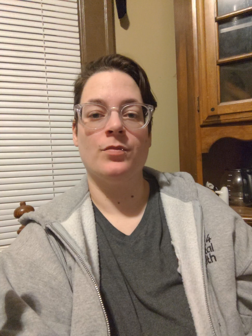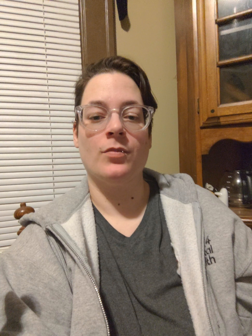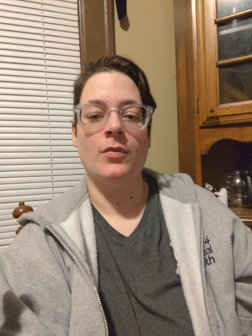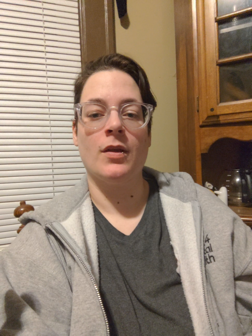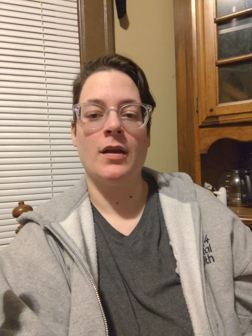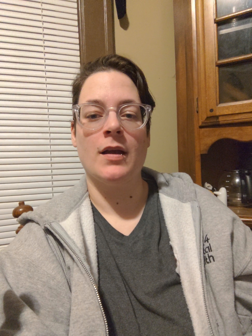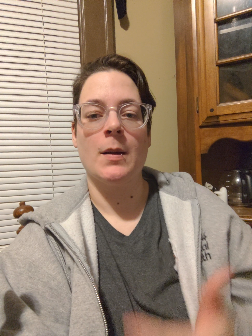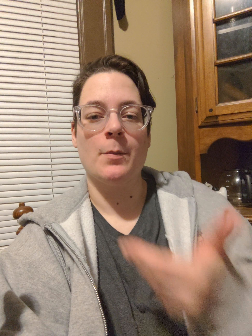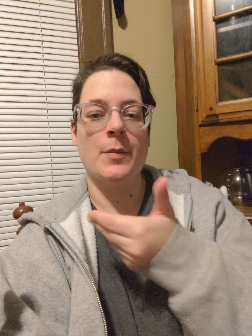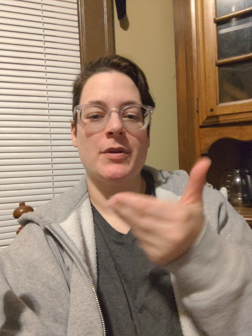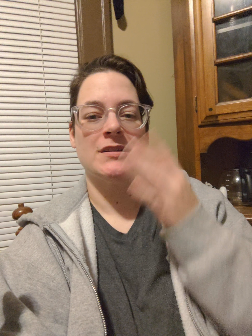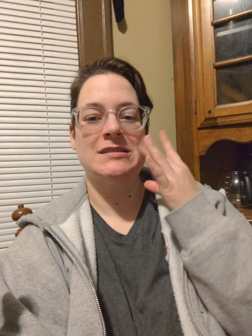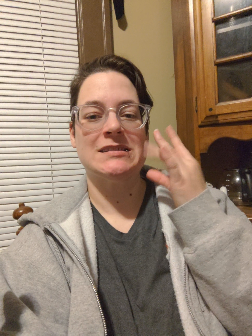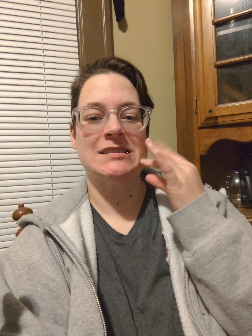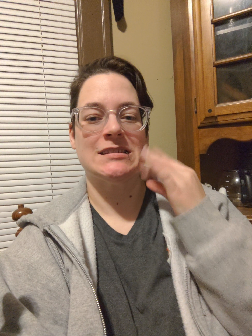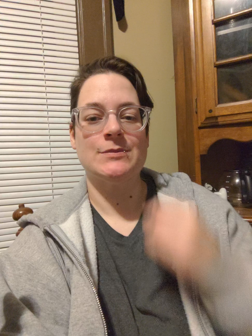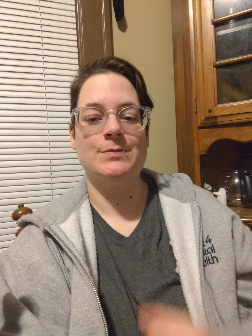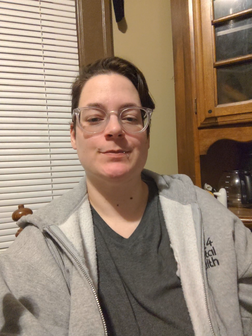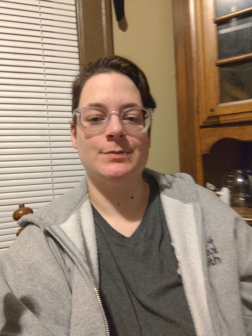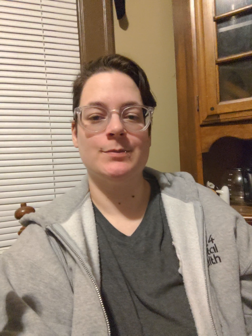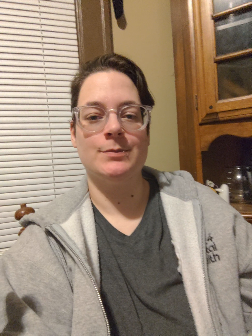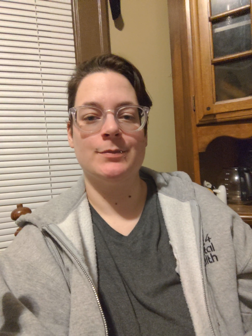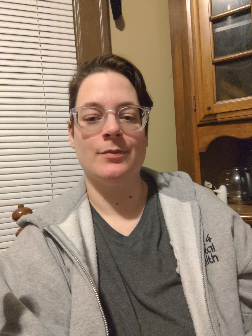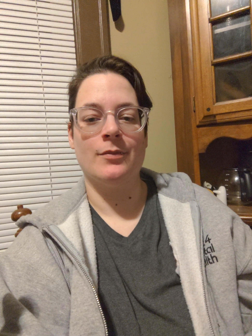kitty